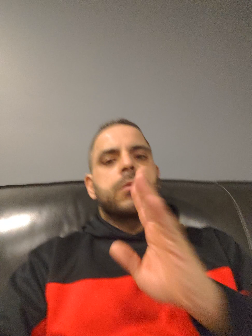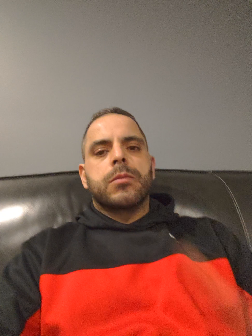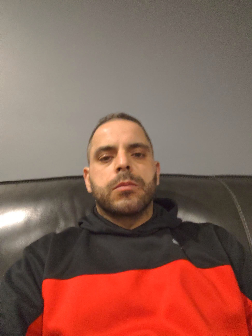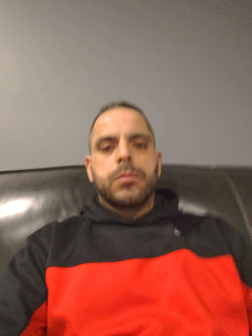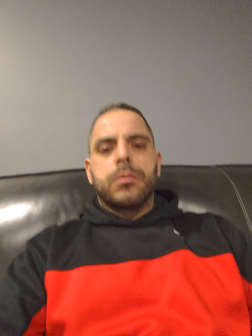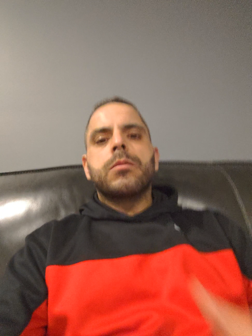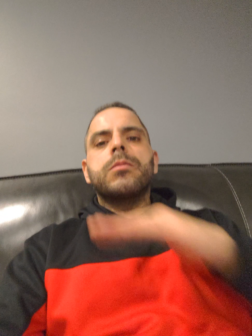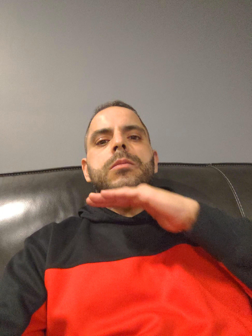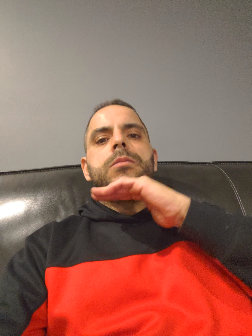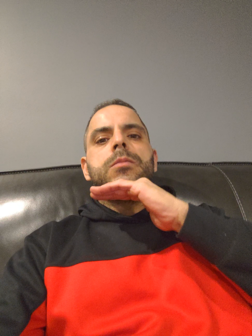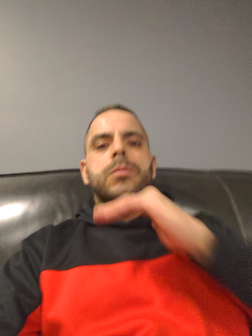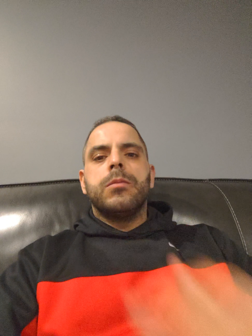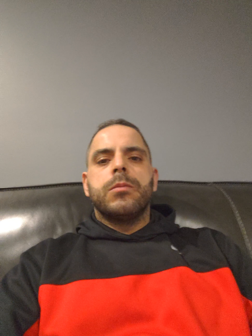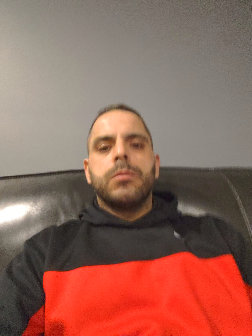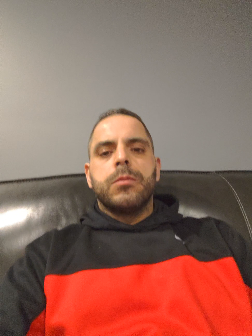pig